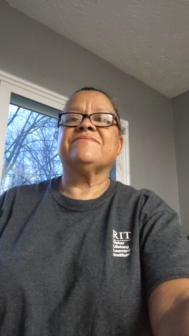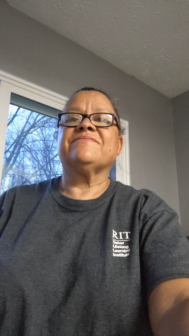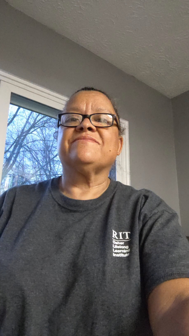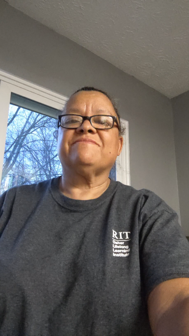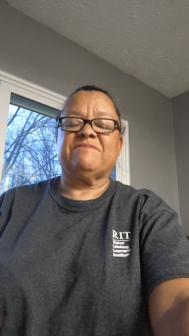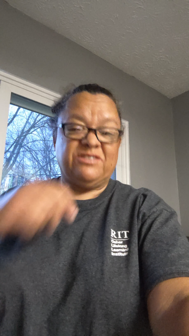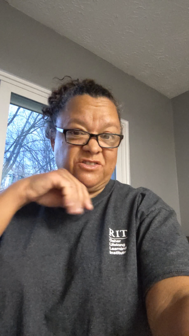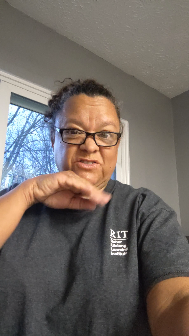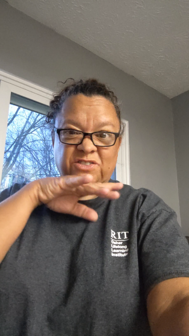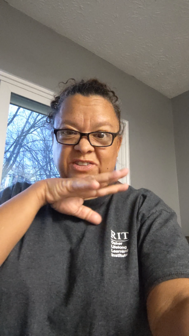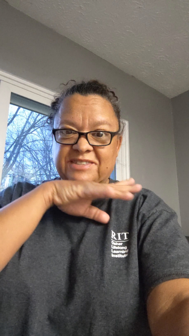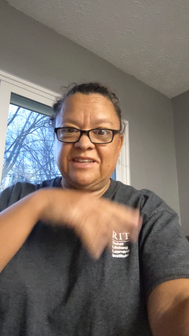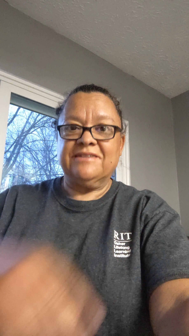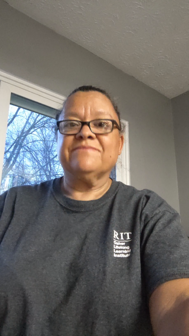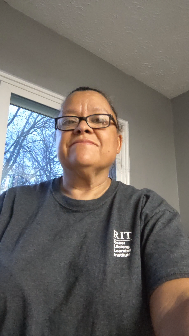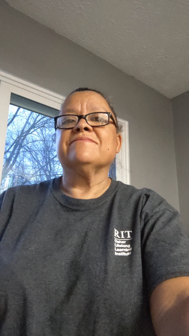naughty